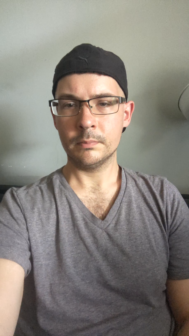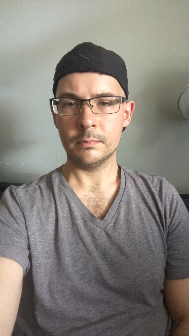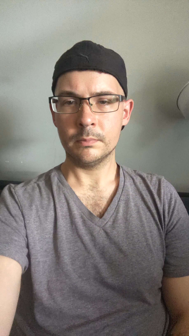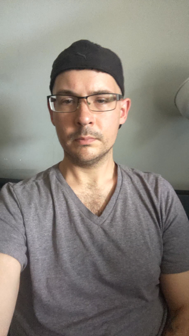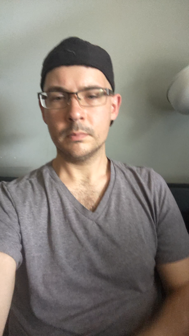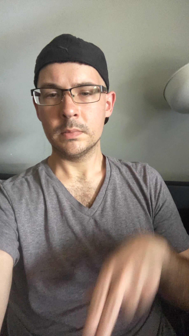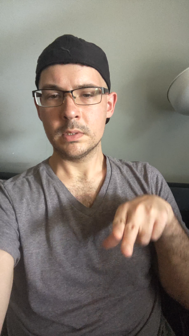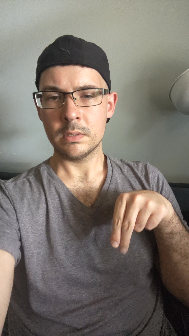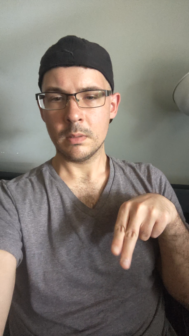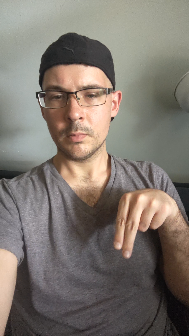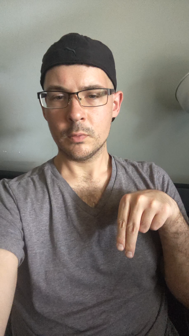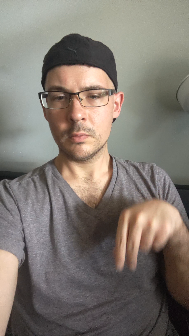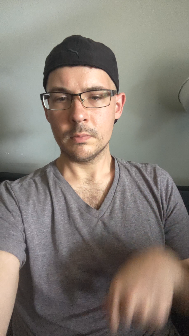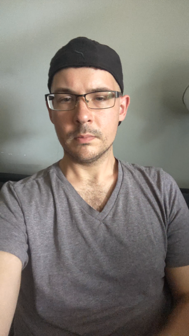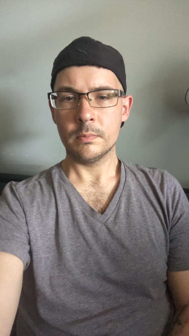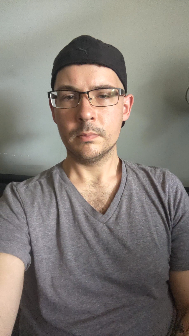diaper